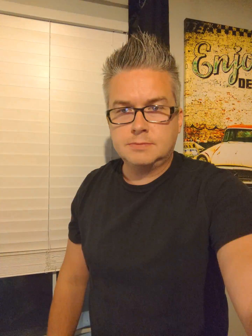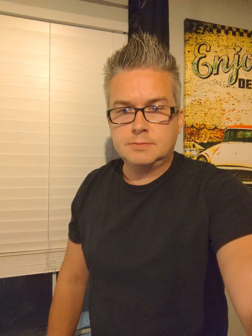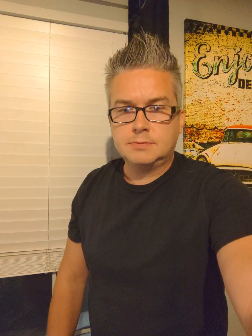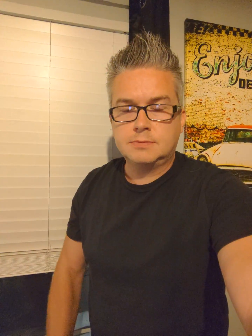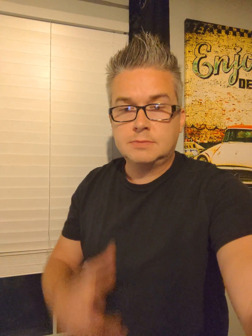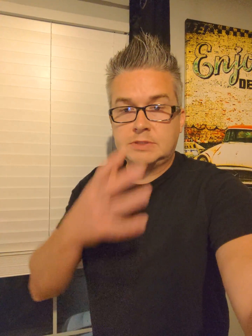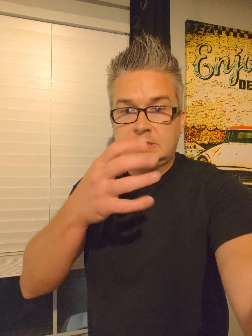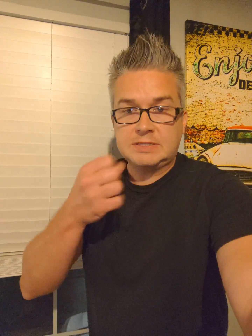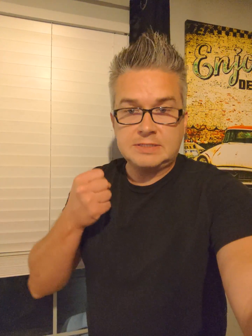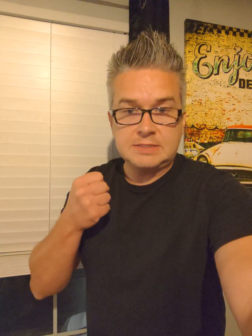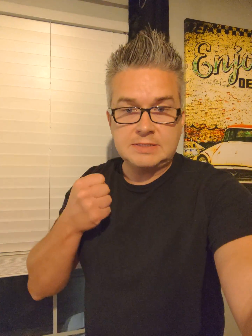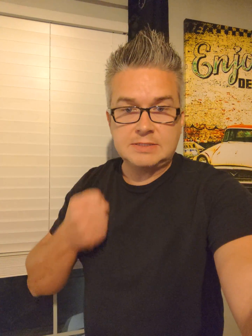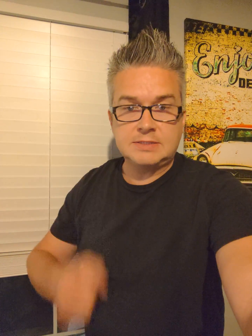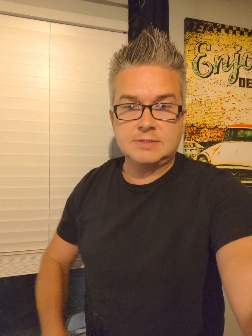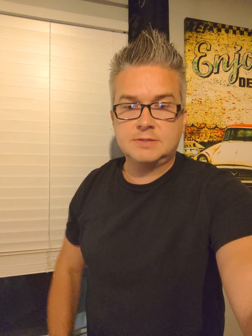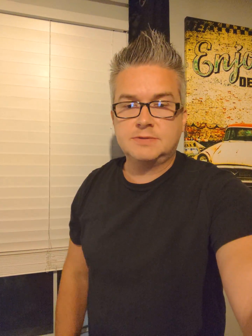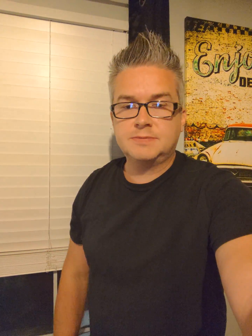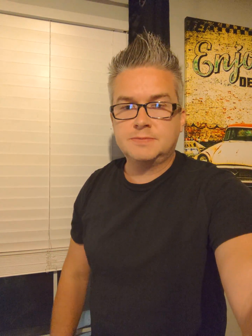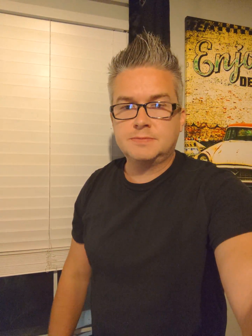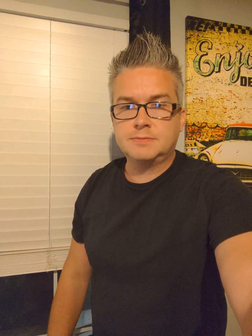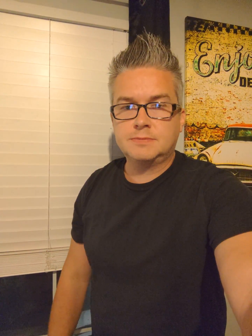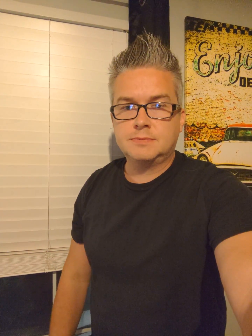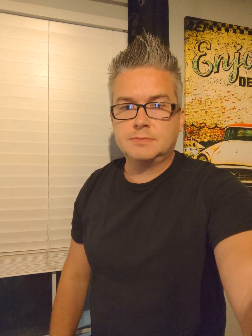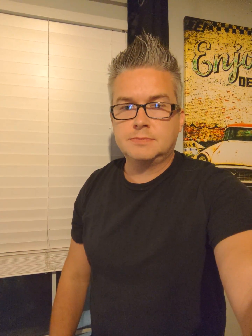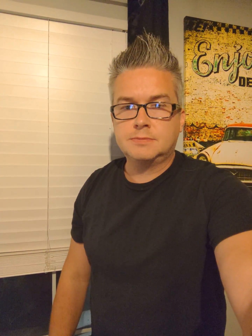get